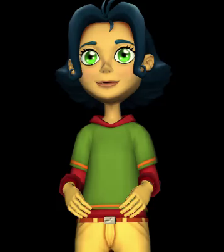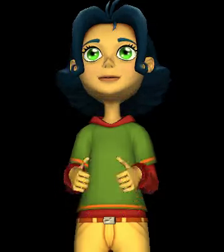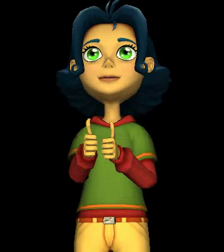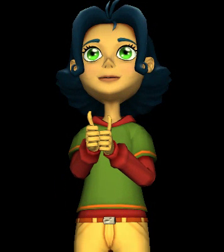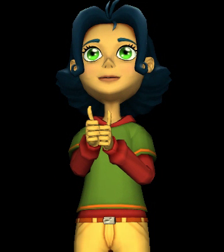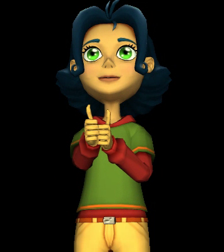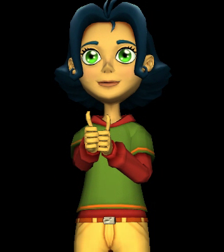يتابع